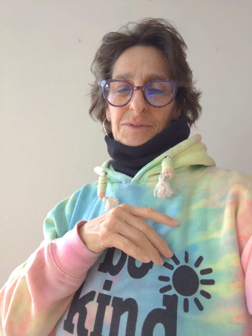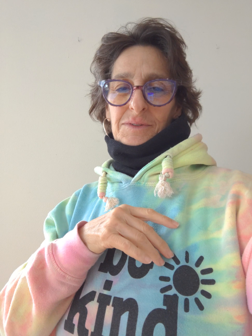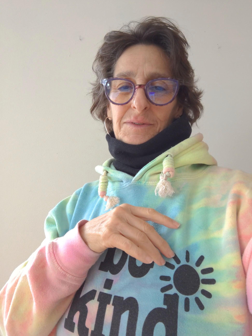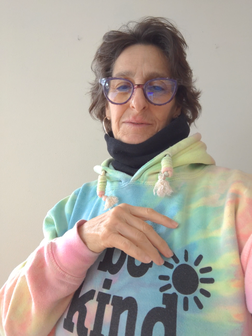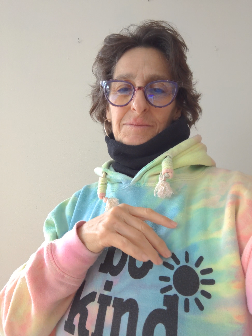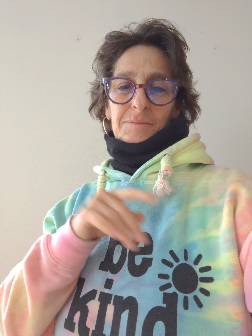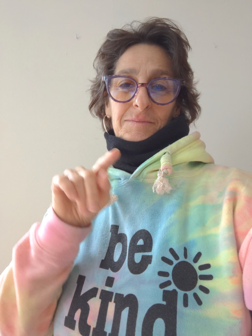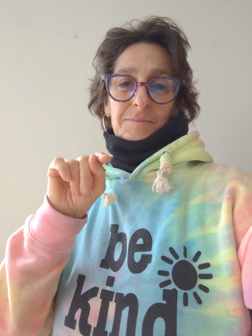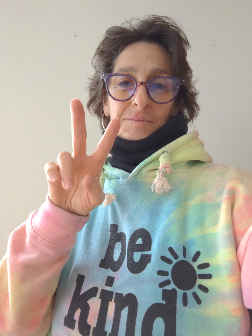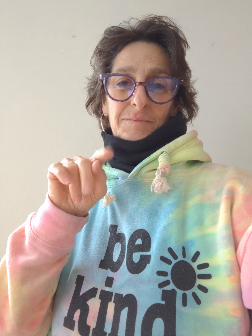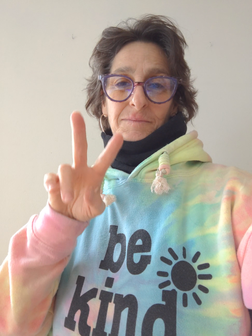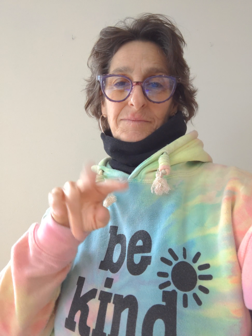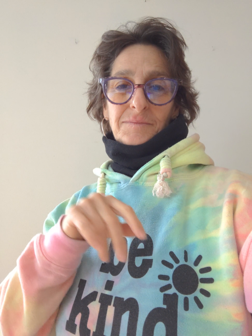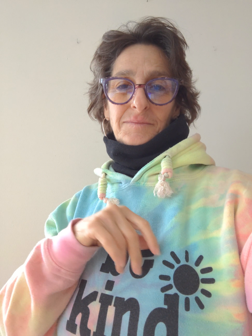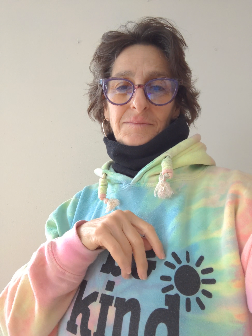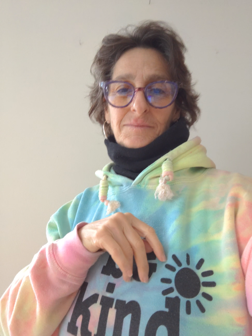TV